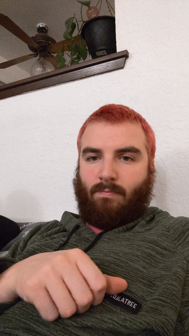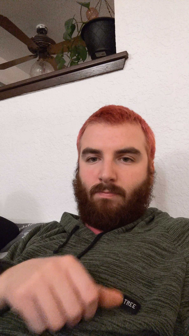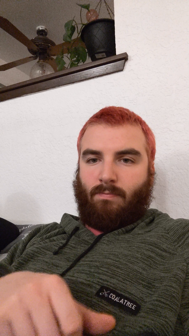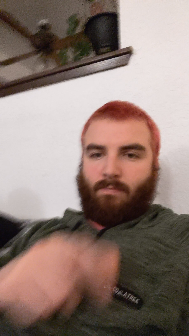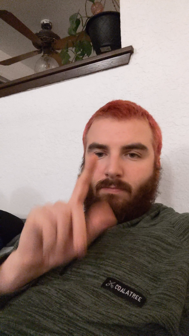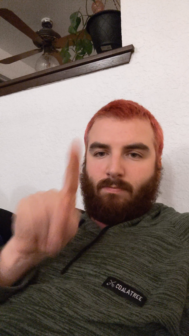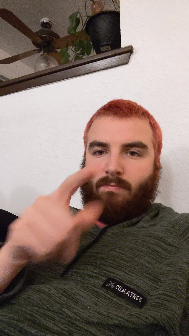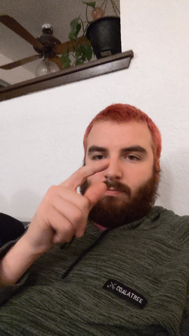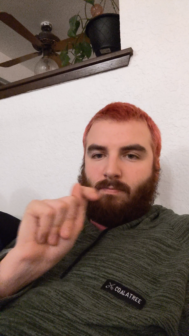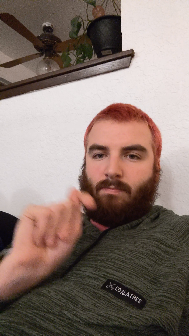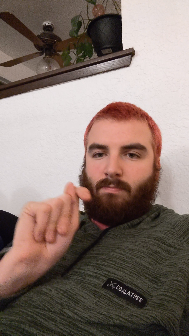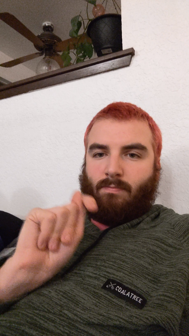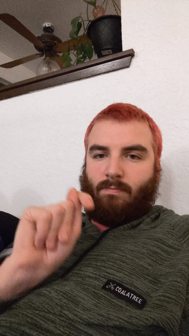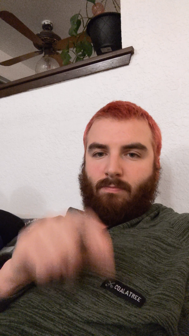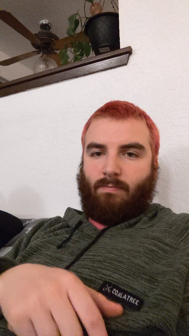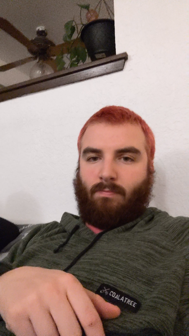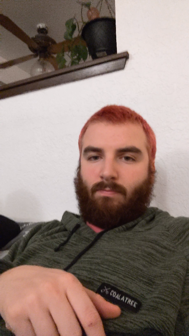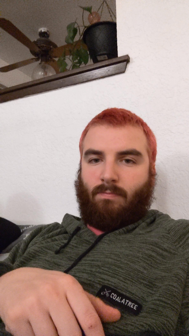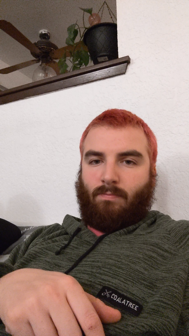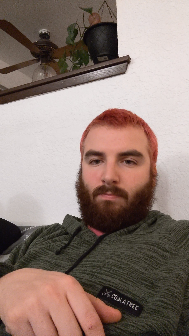go potty